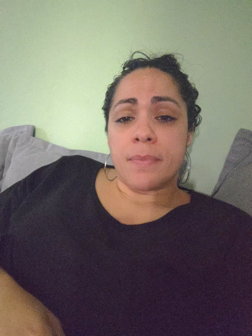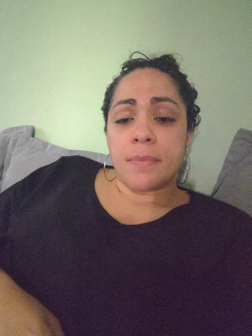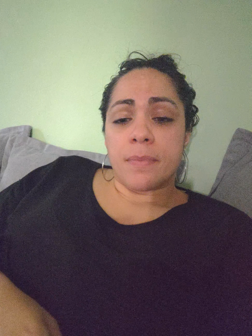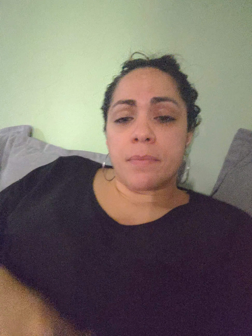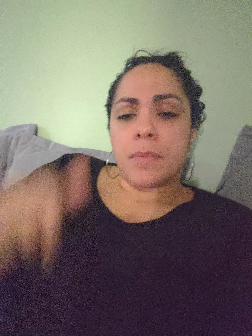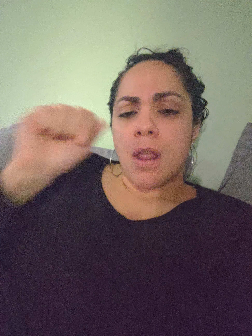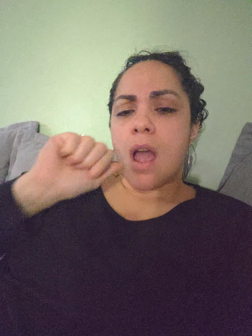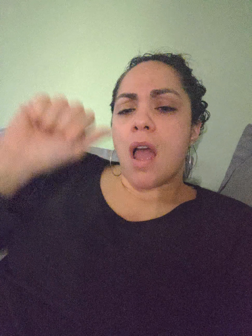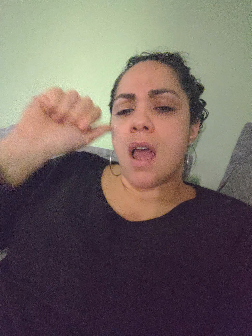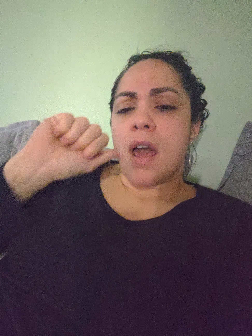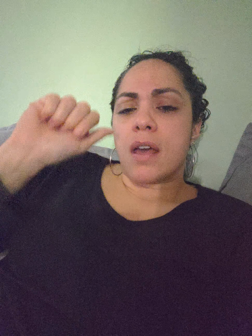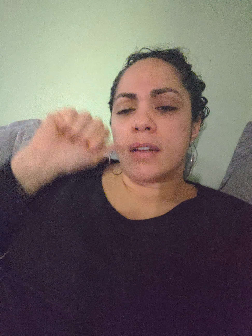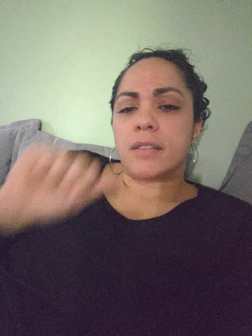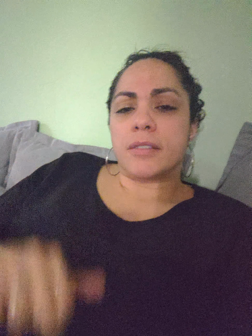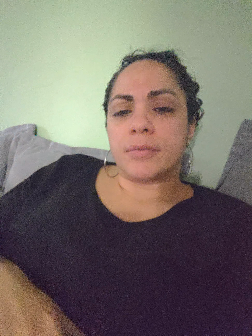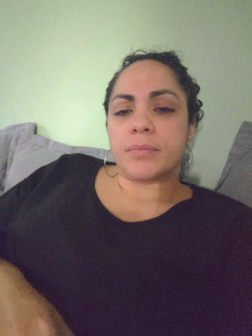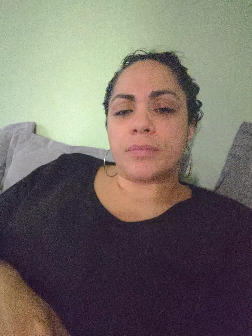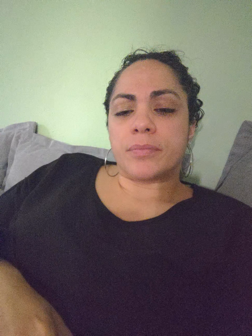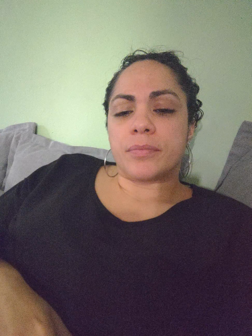aunt